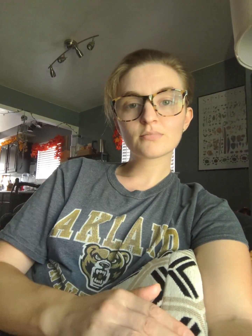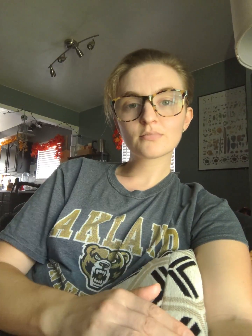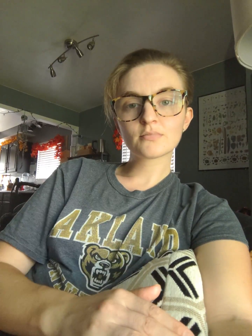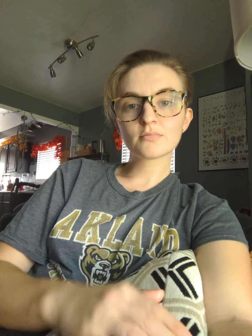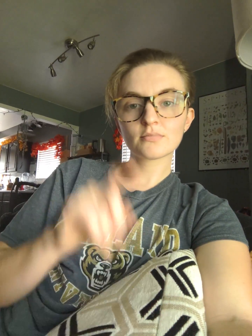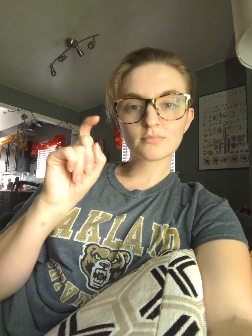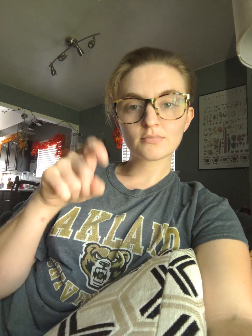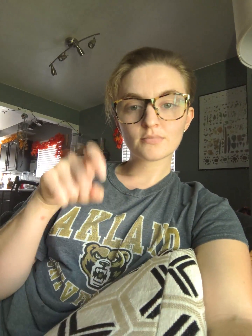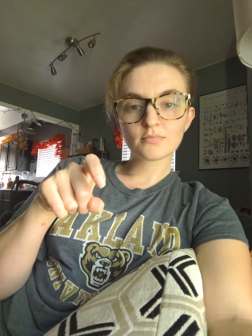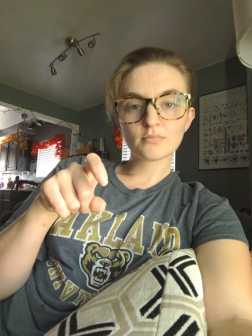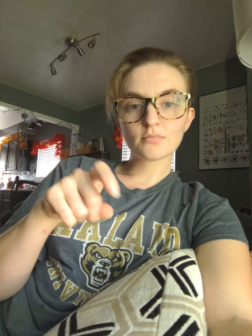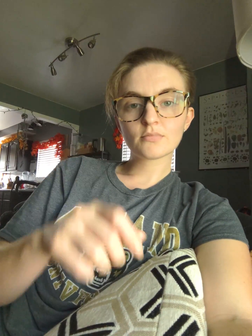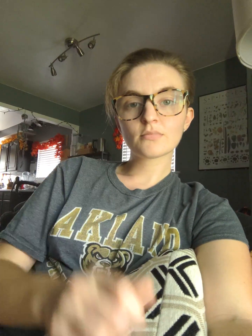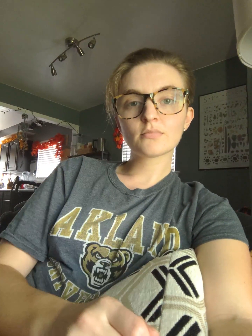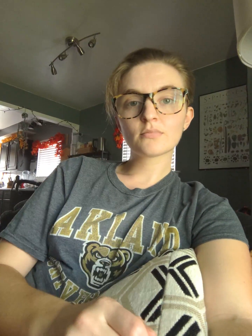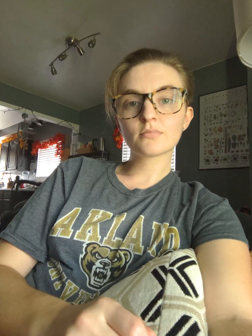need